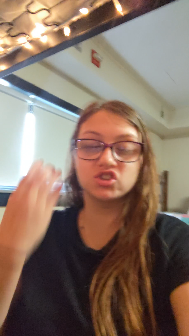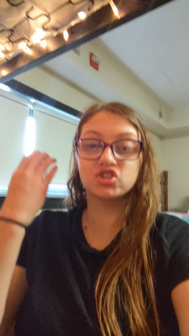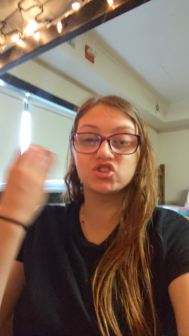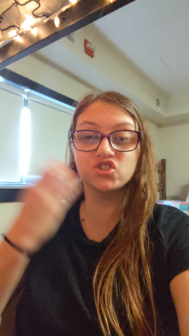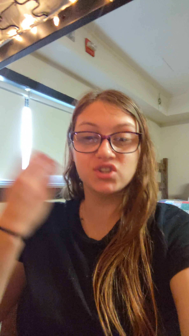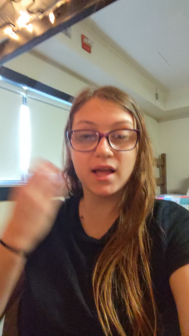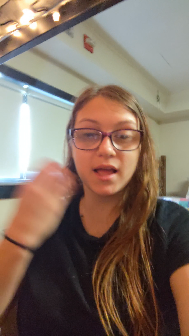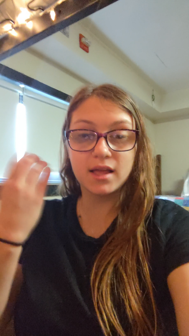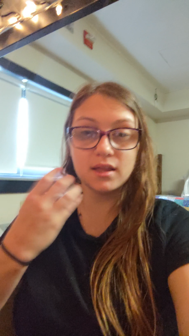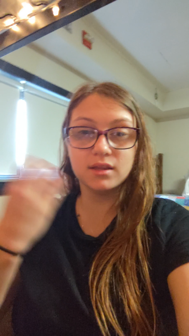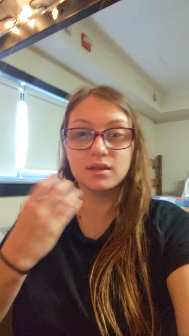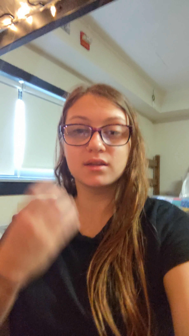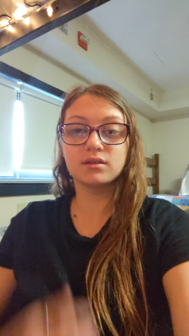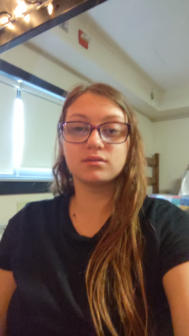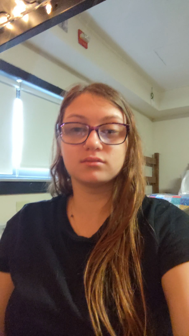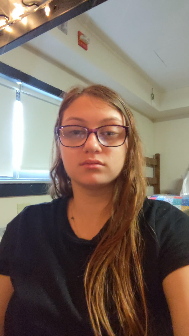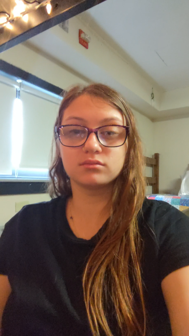shake